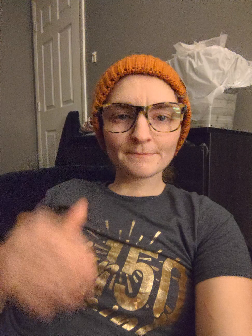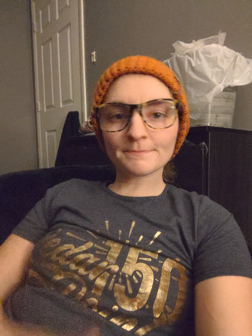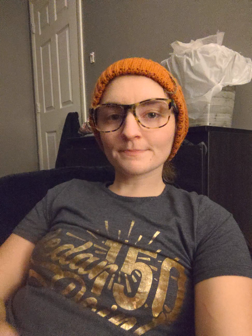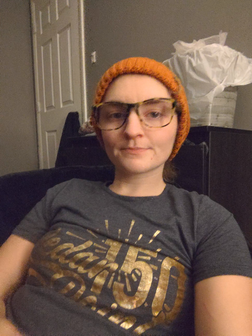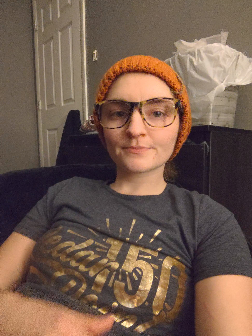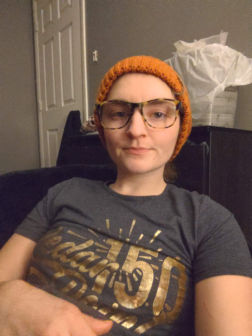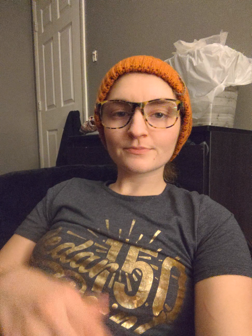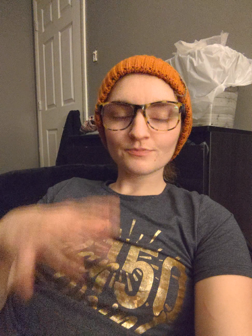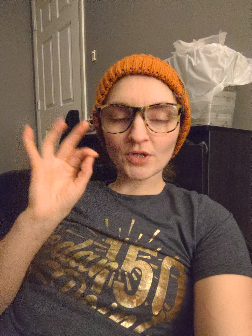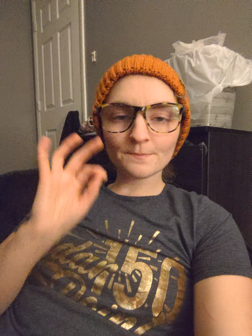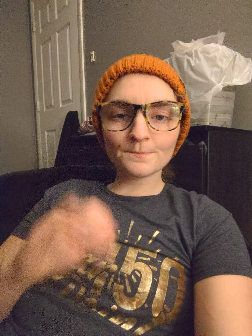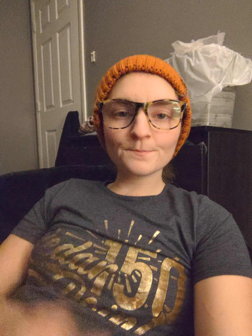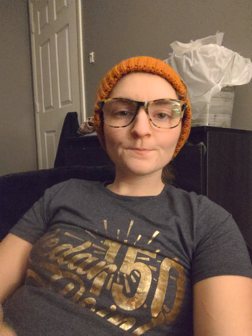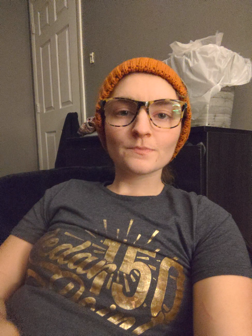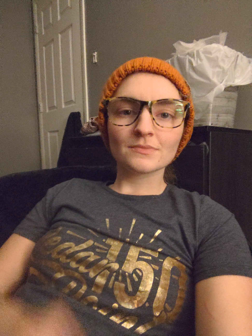find